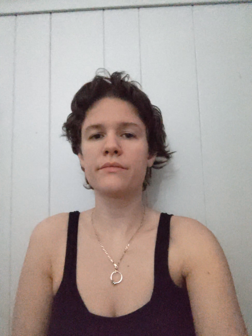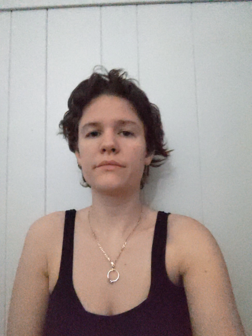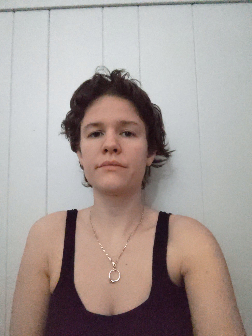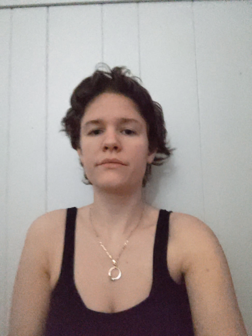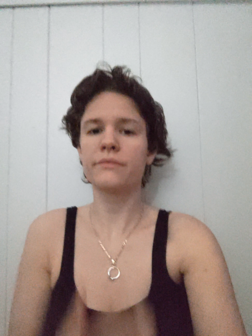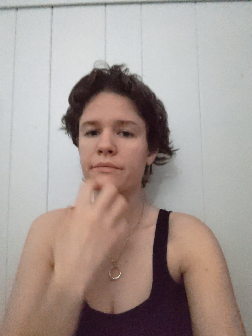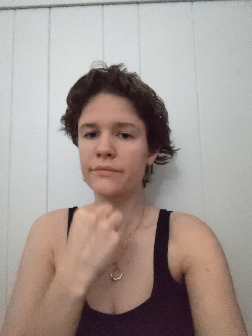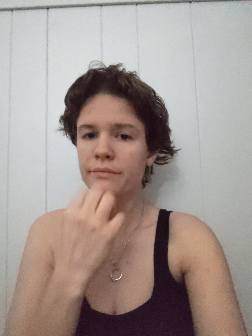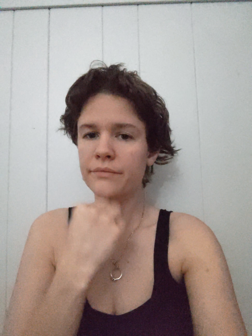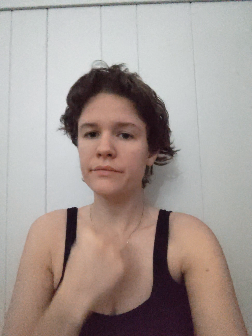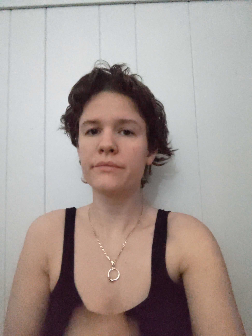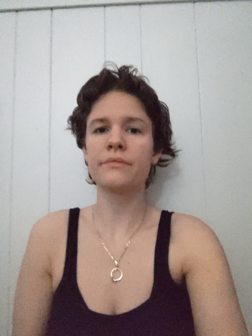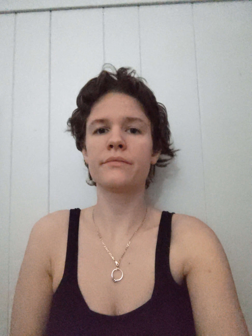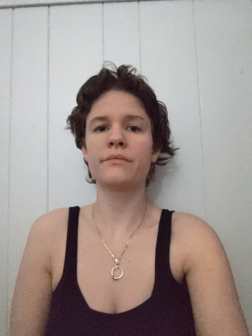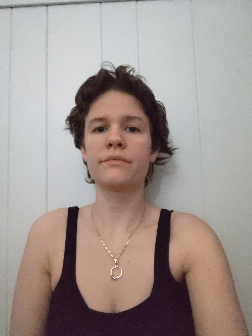underwear